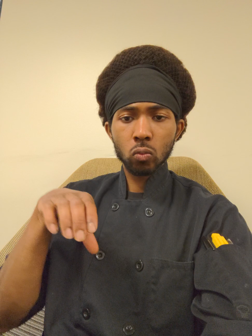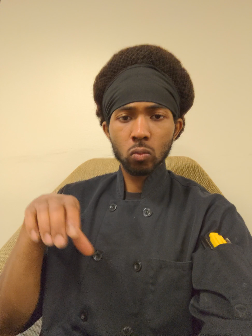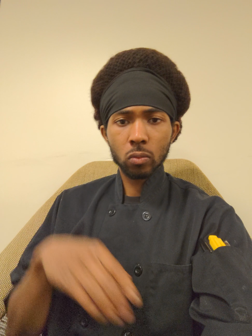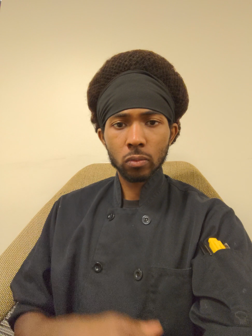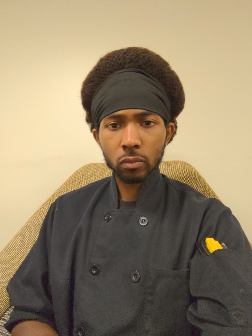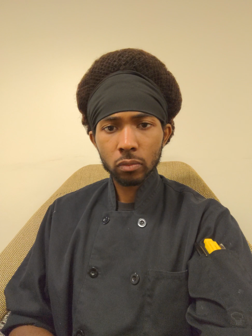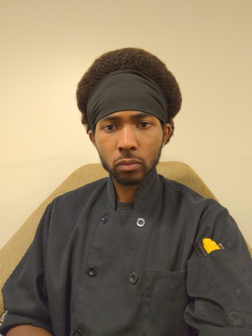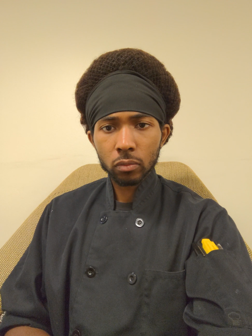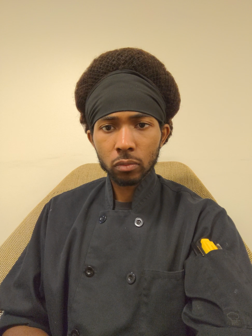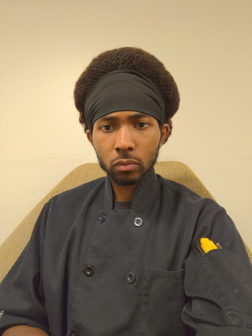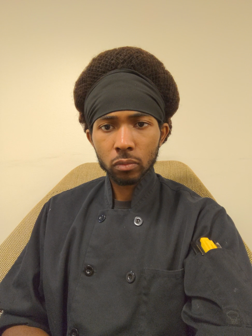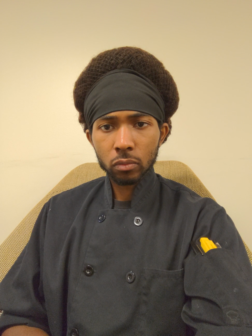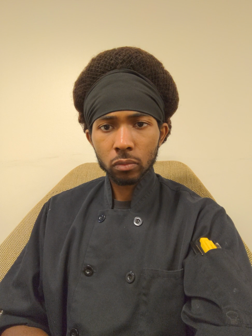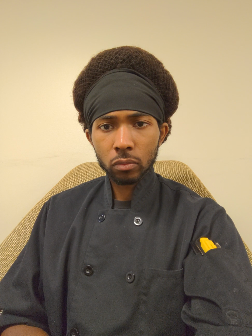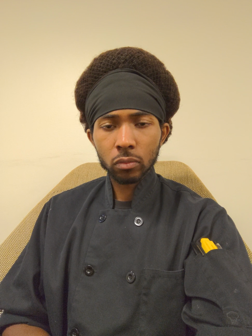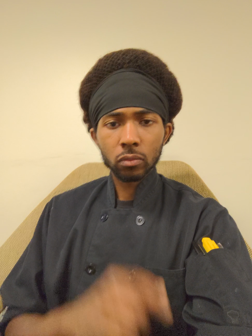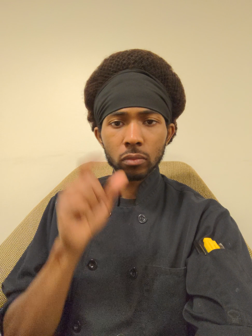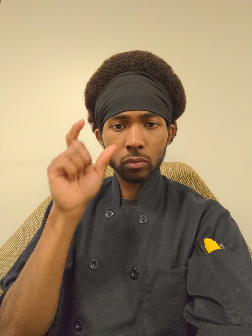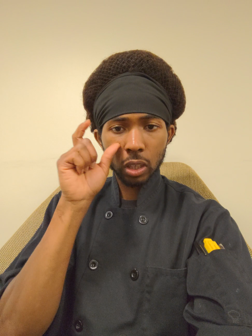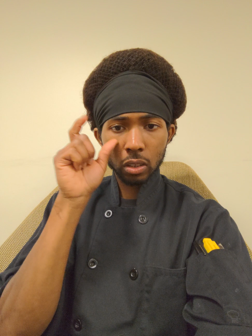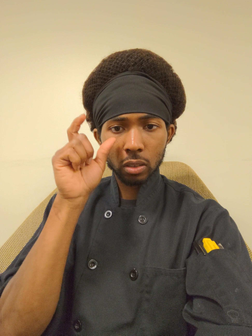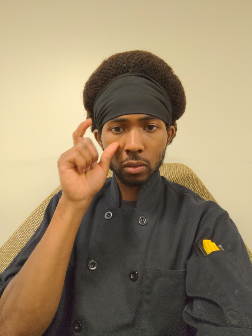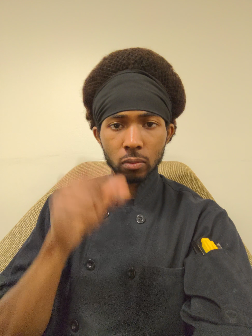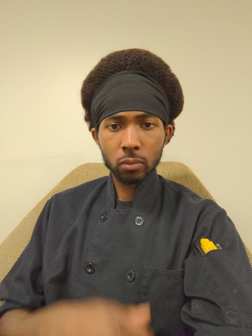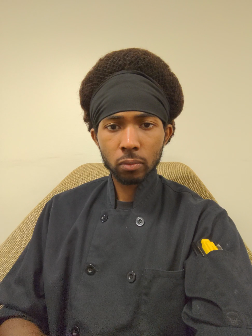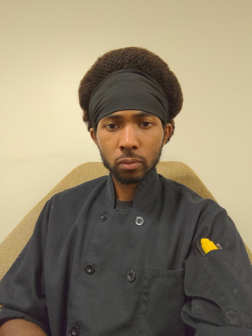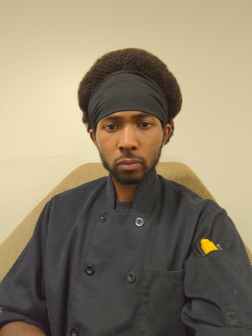glasses